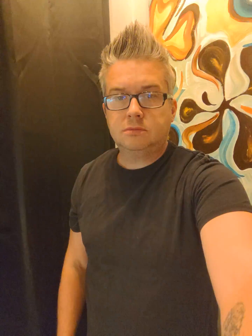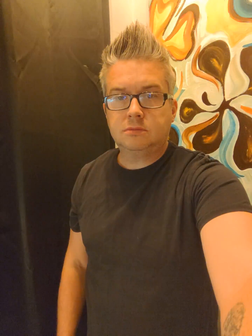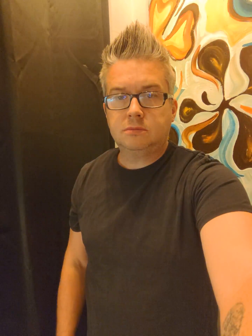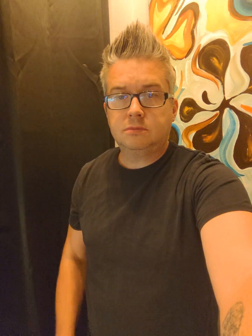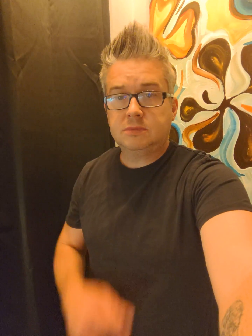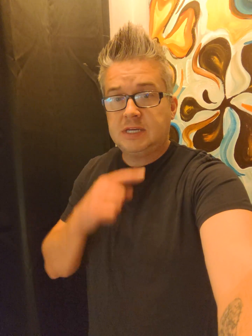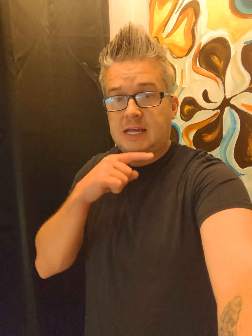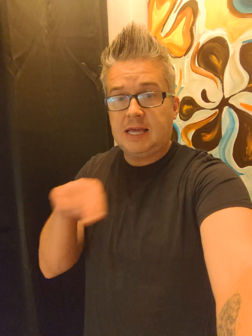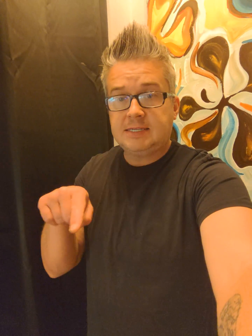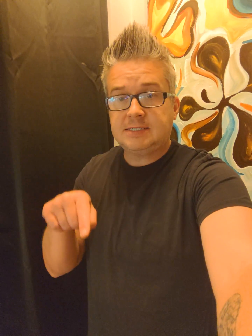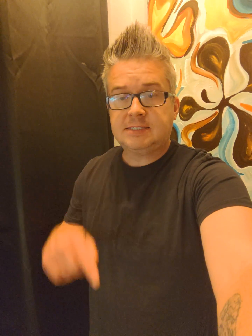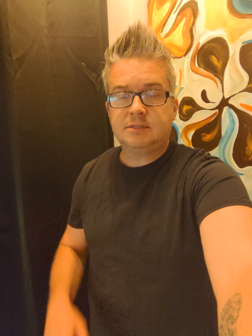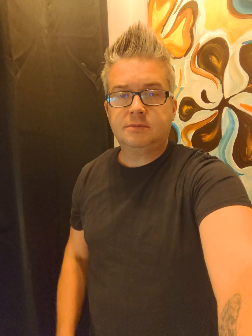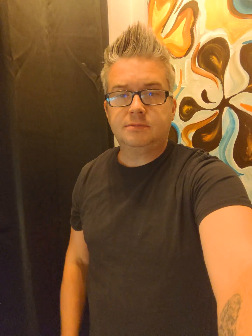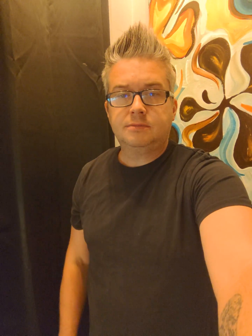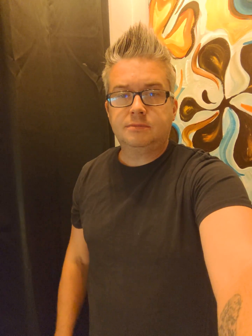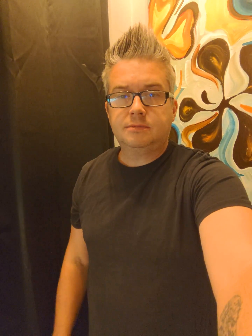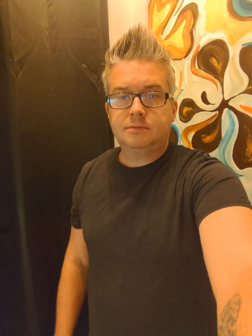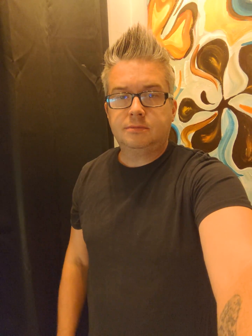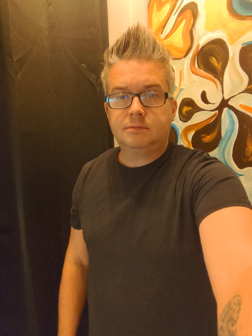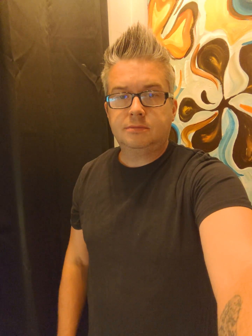cut